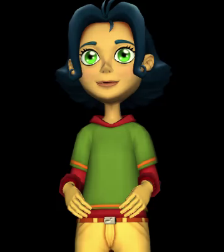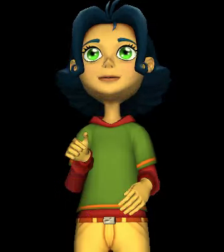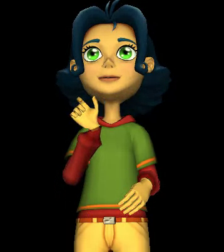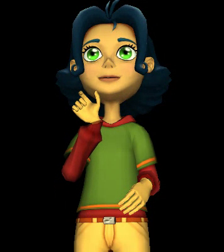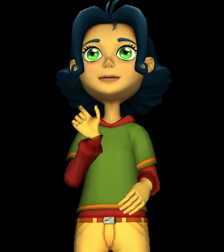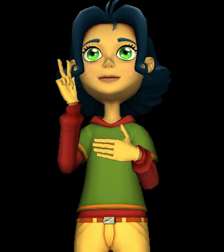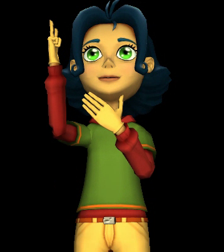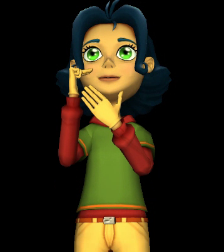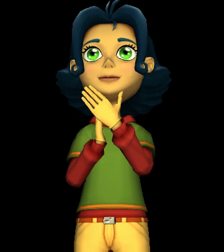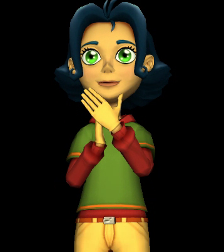فنان